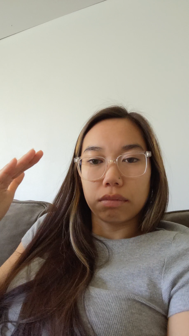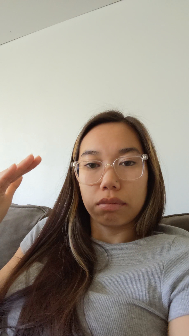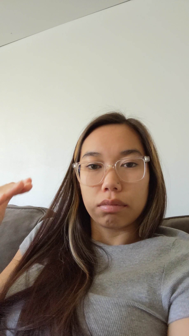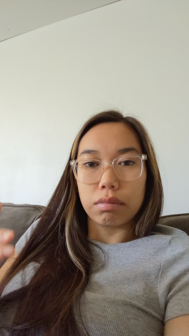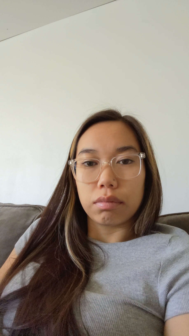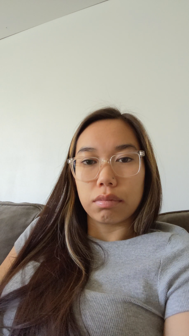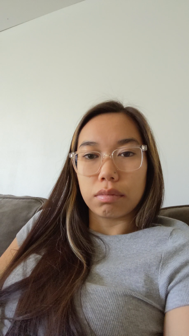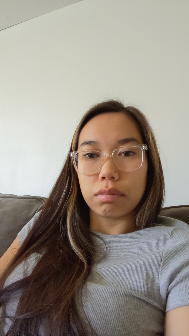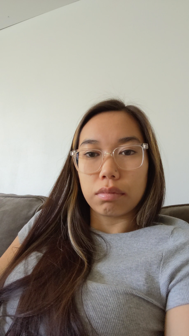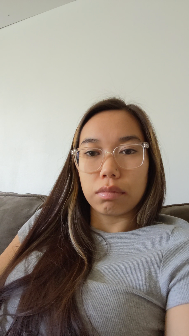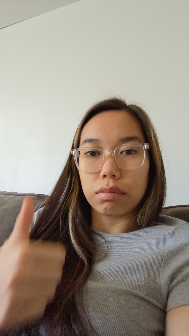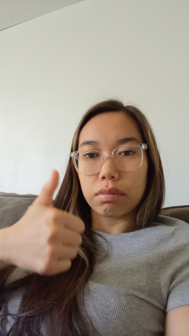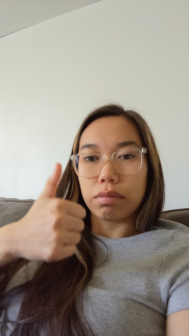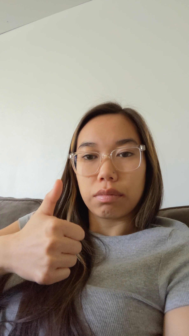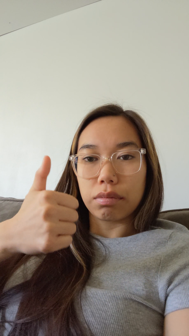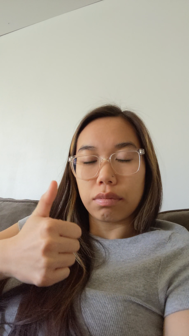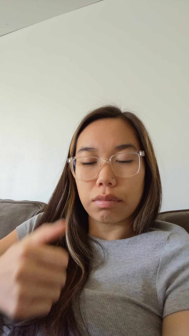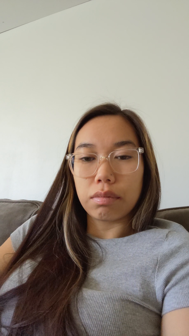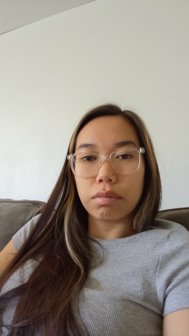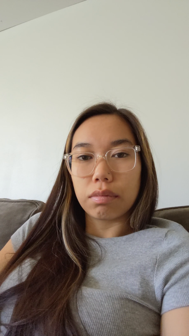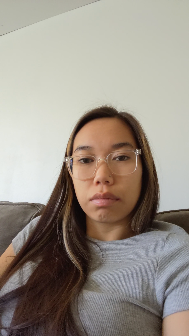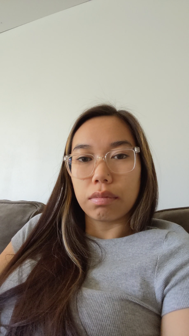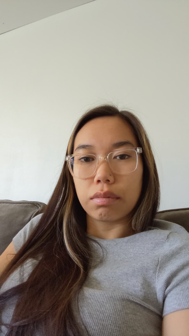help